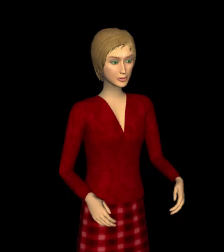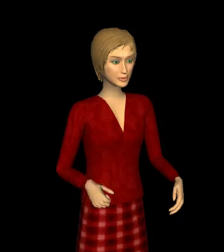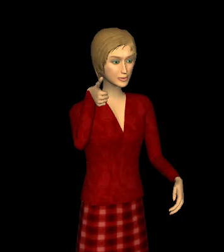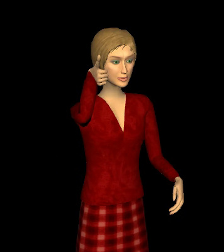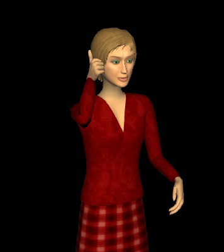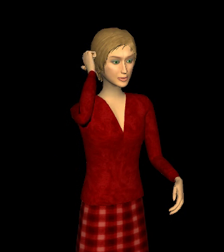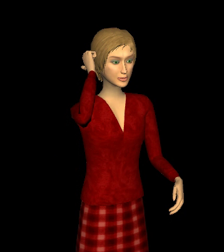أمس